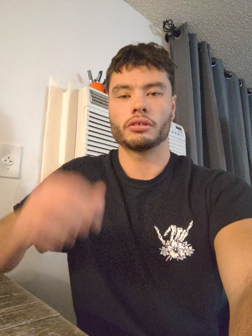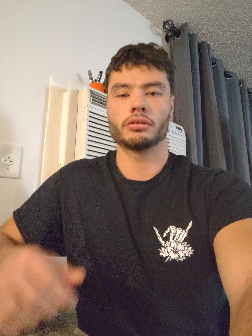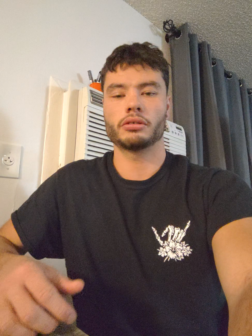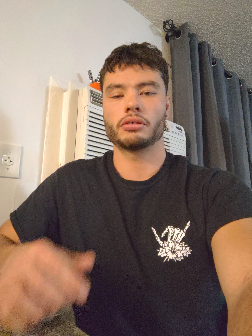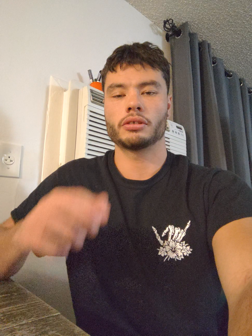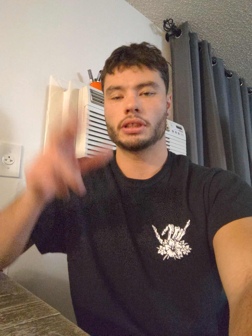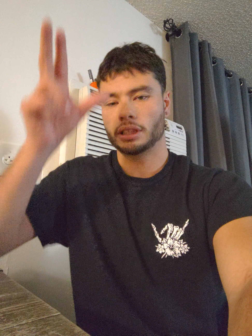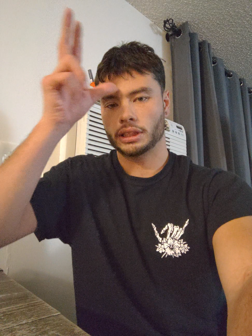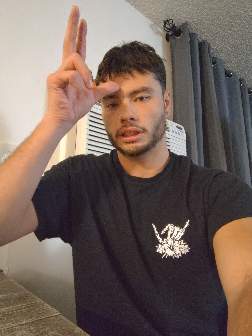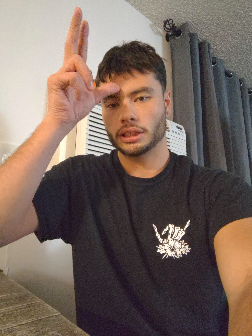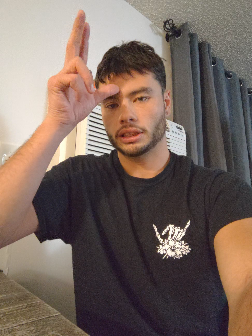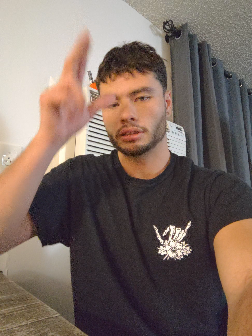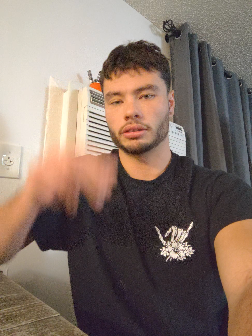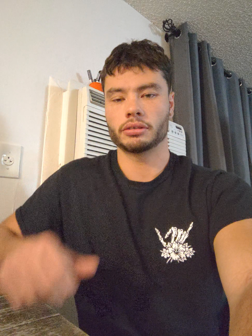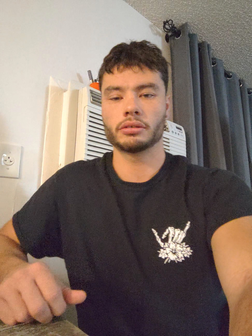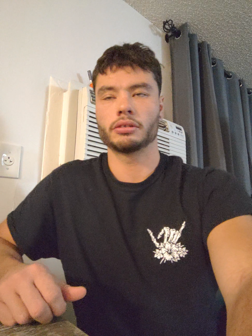hen